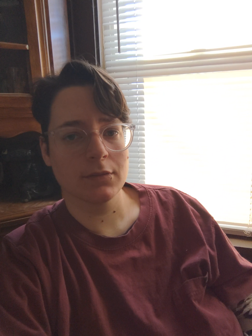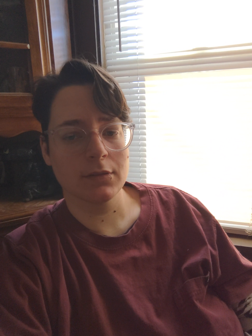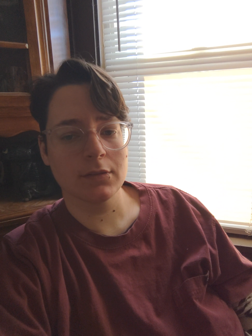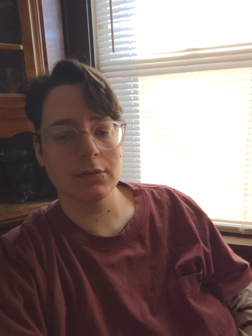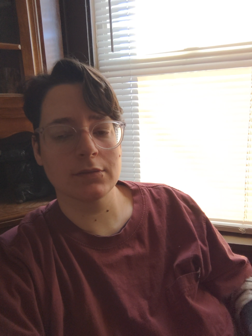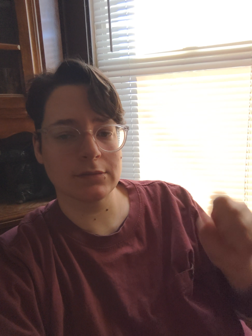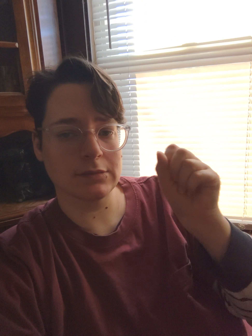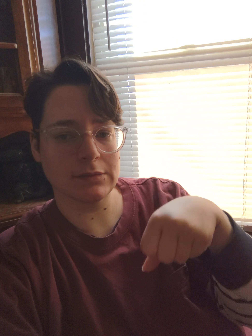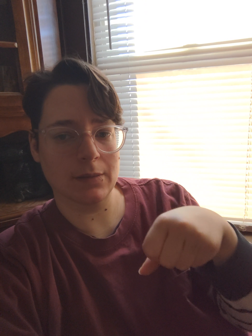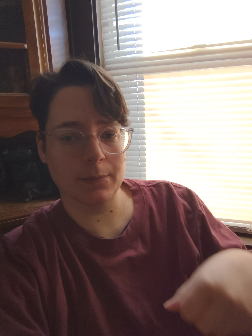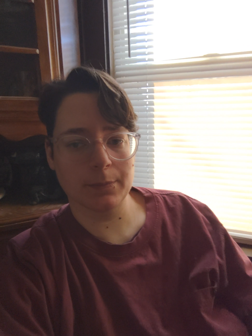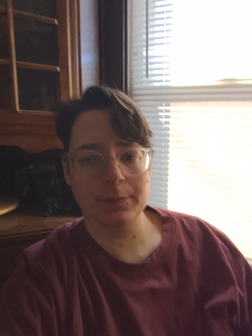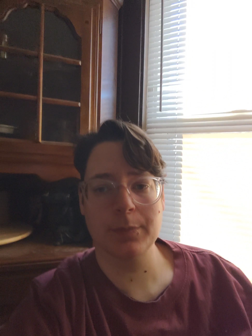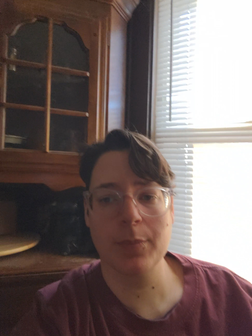yes